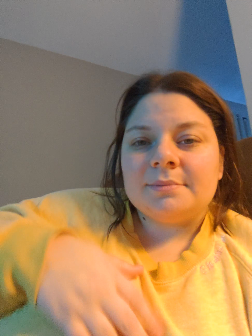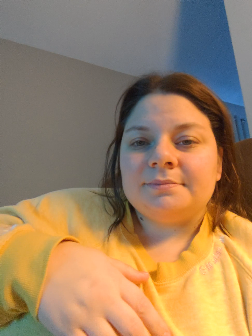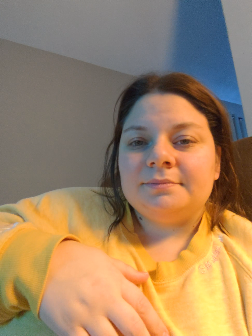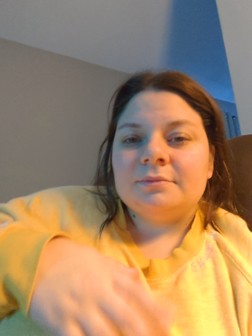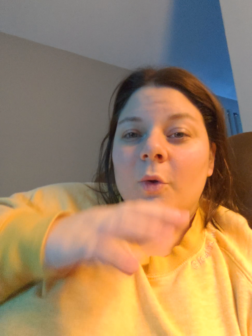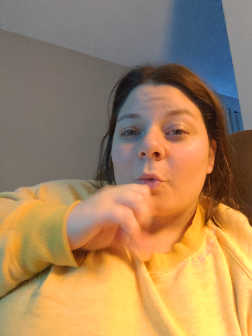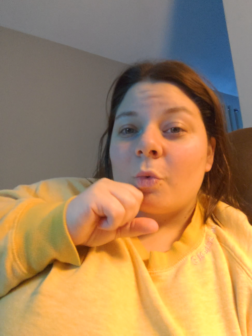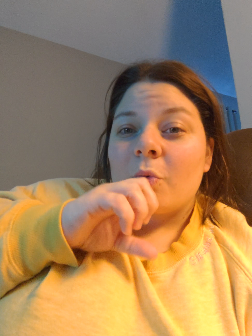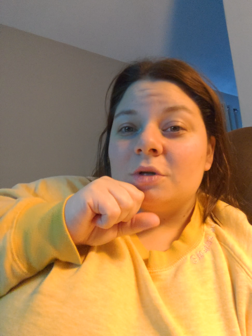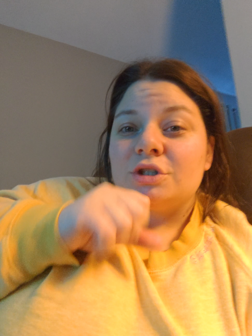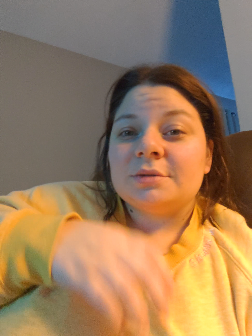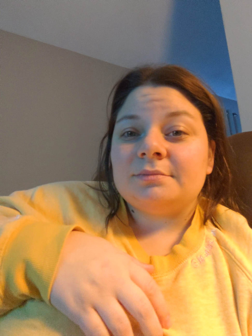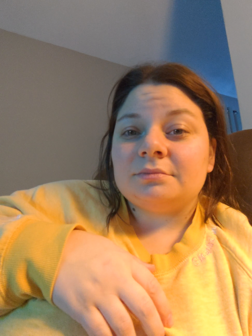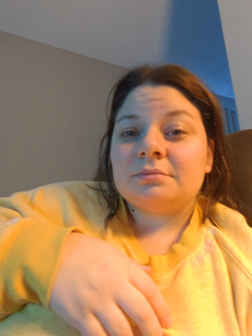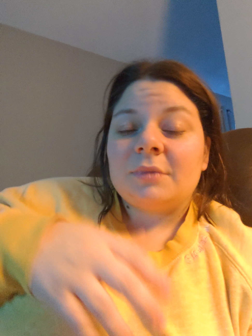orange